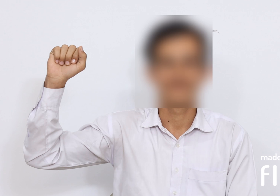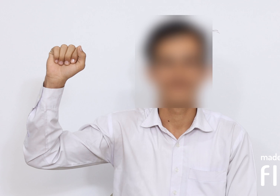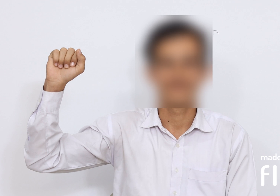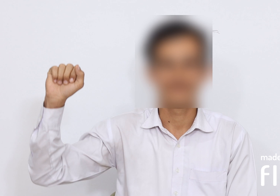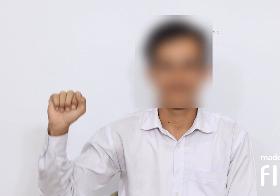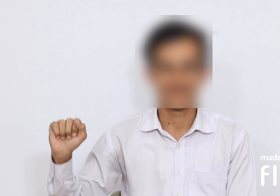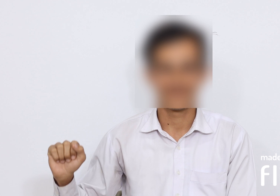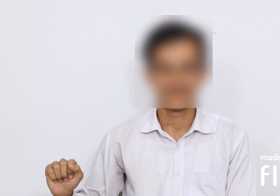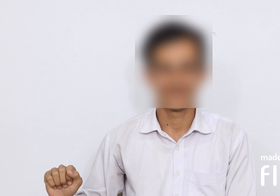آ